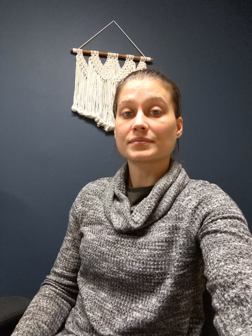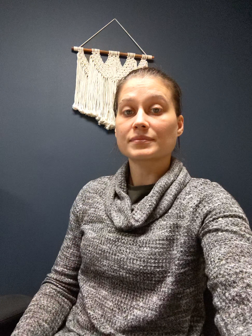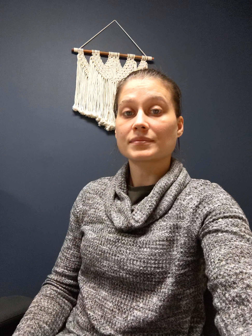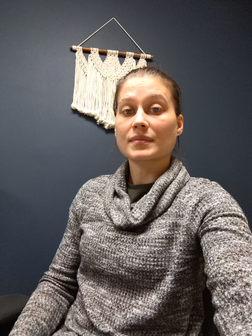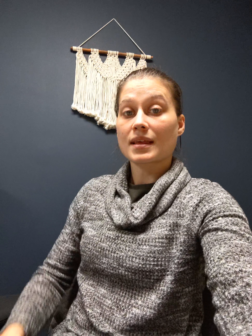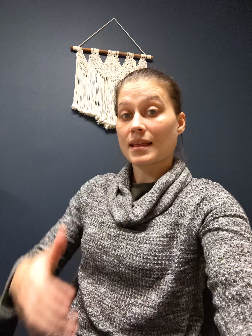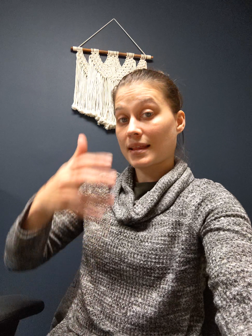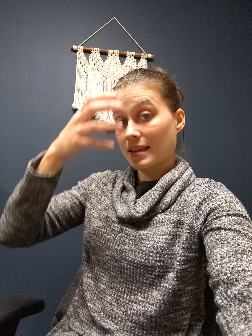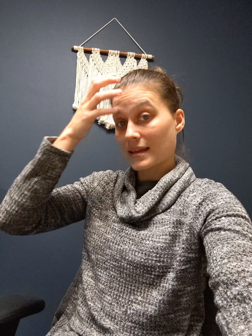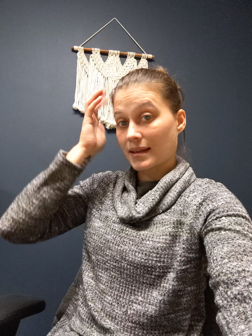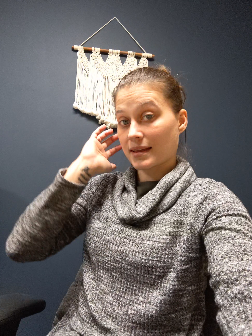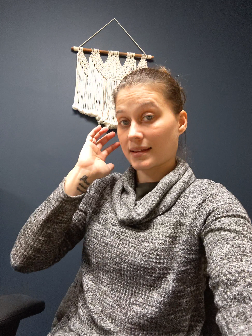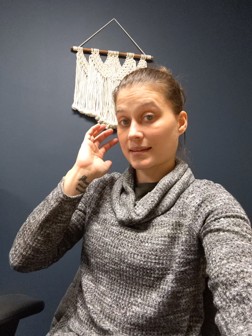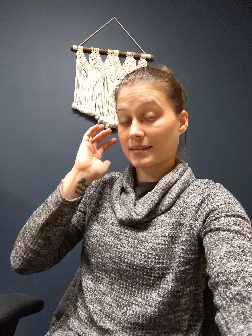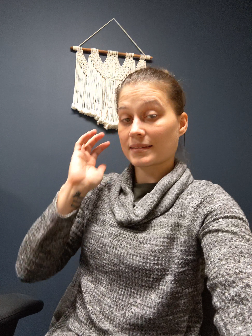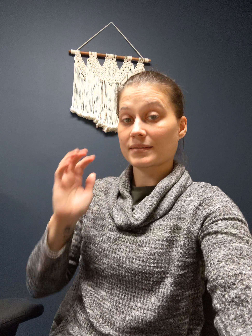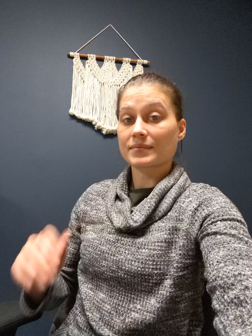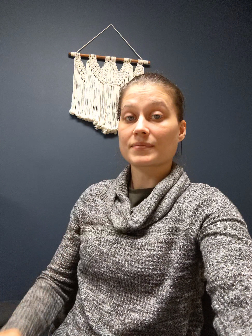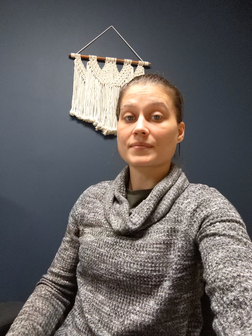lion